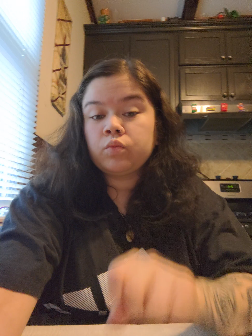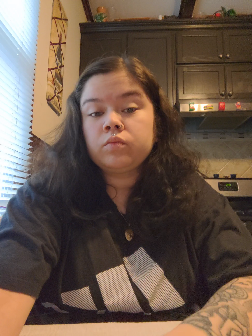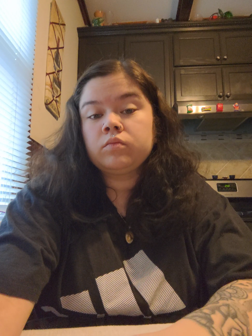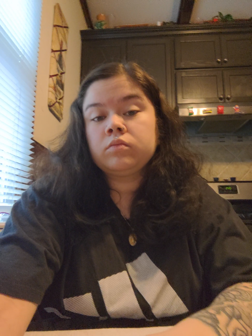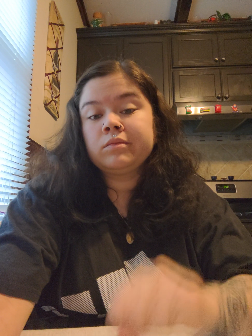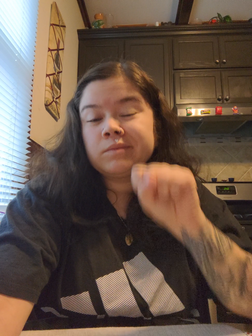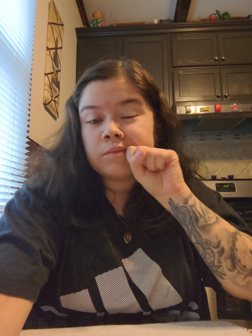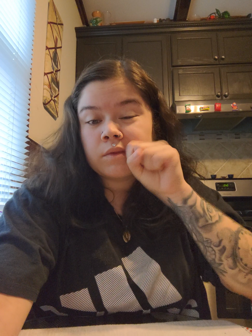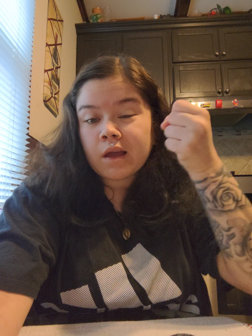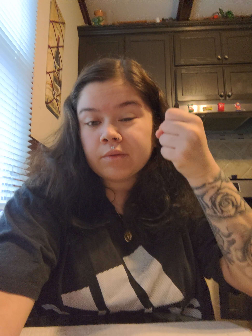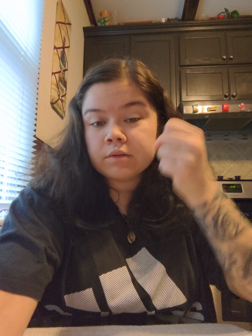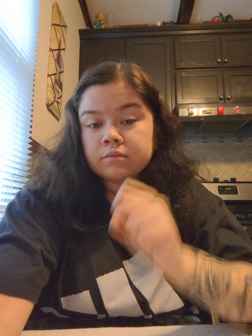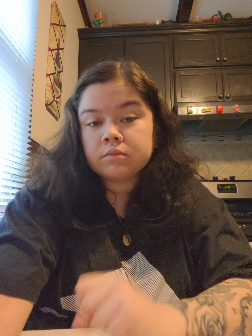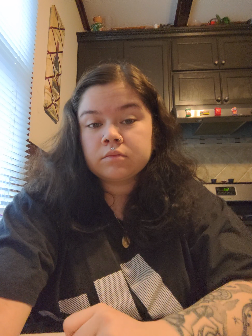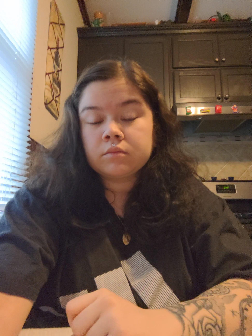carrot